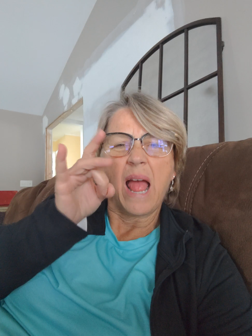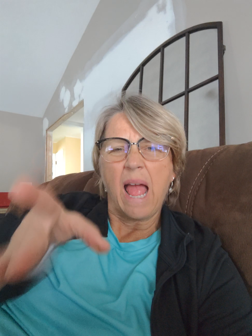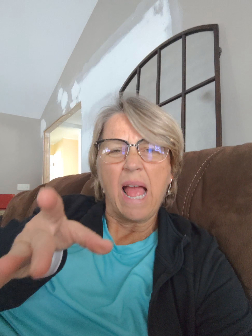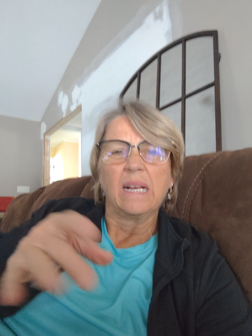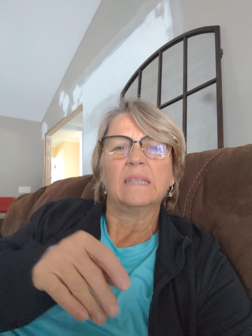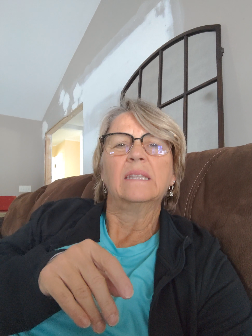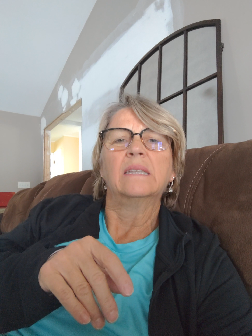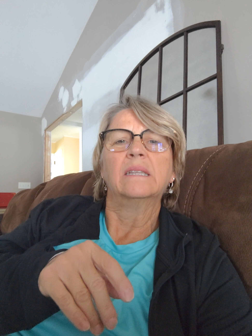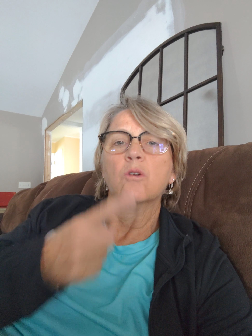hate